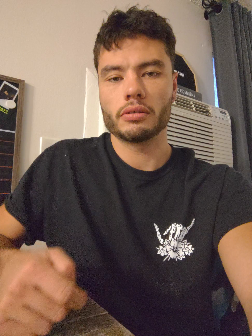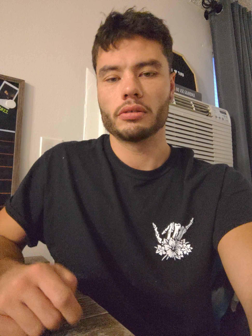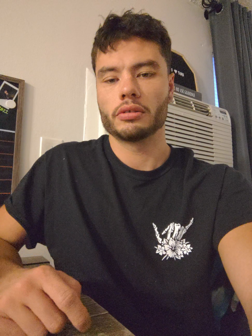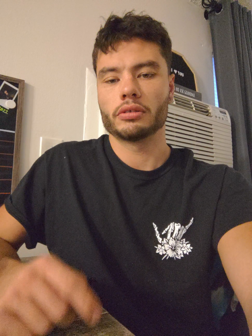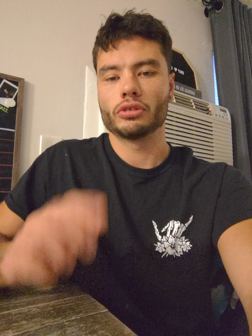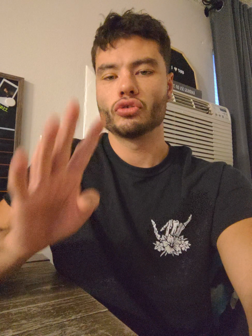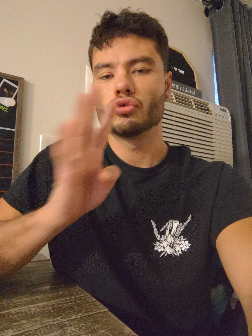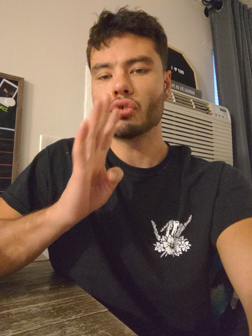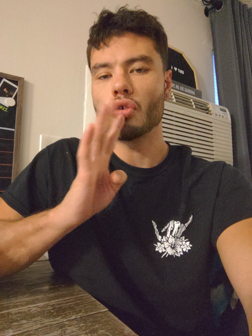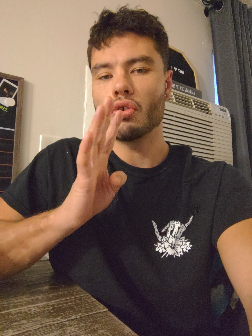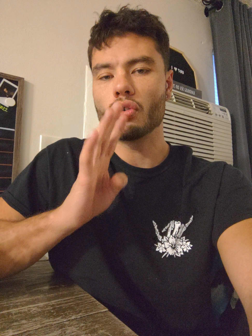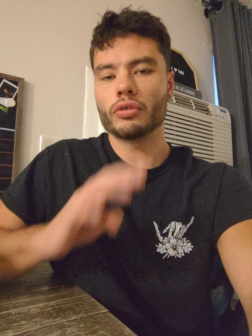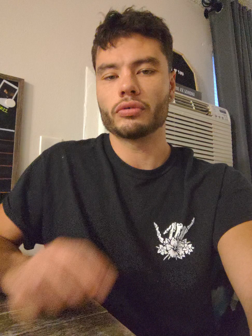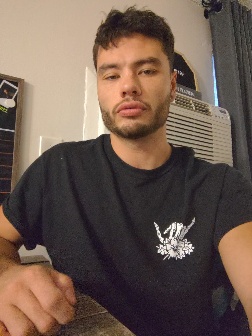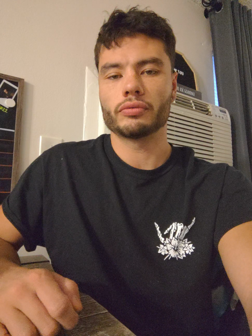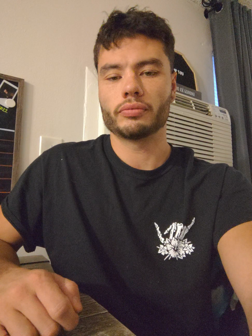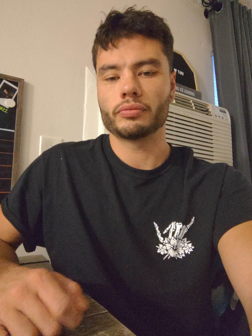talk